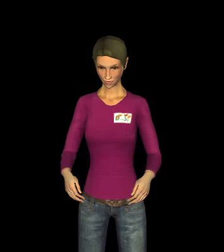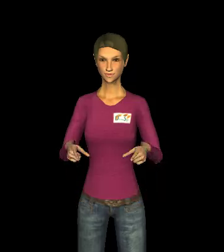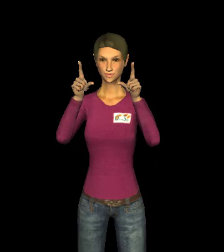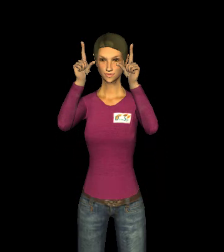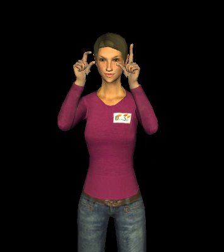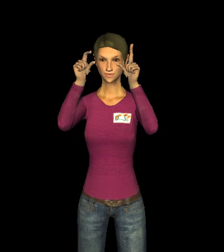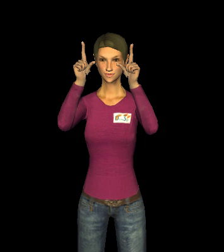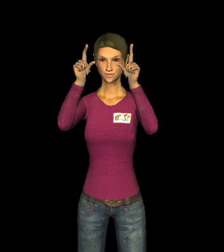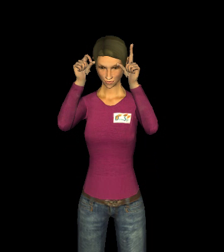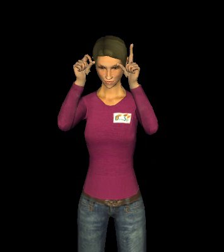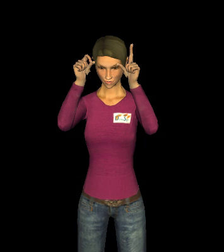كاميرا